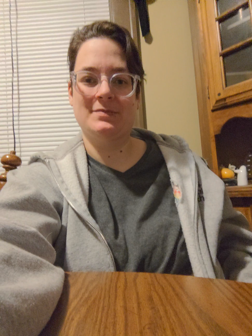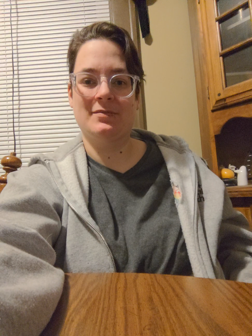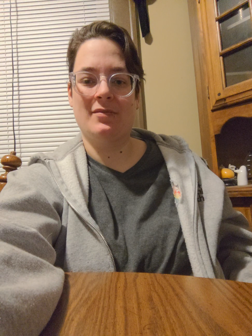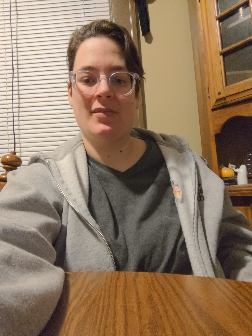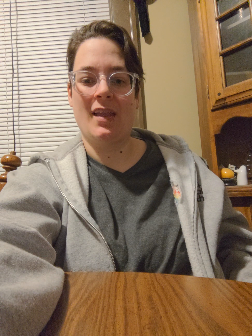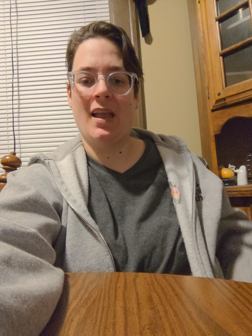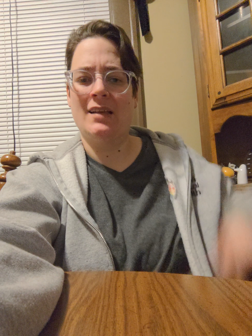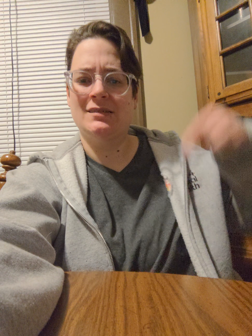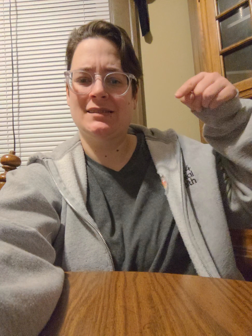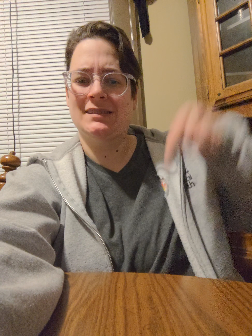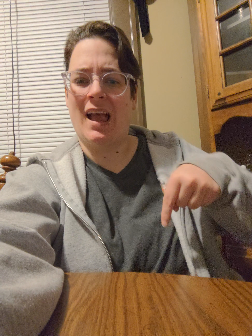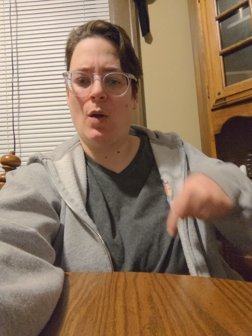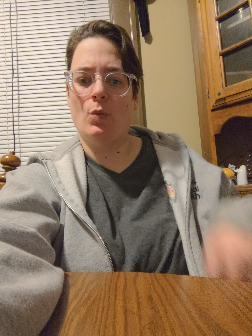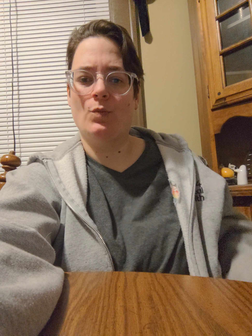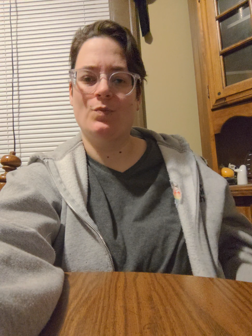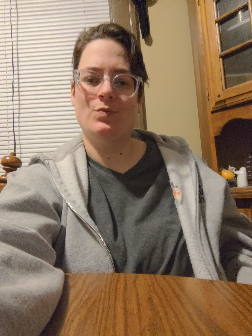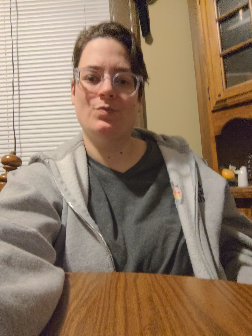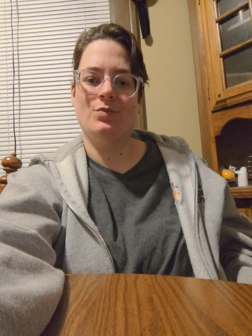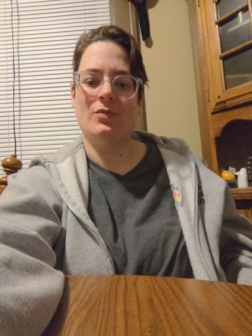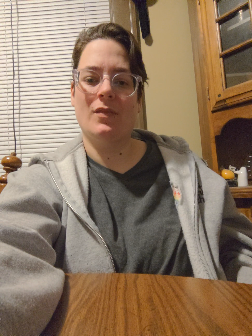down